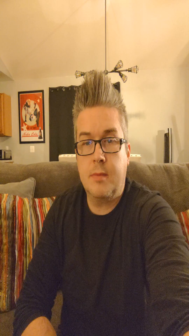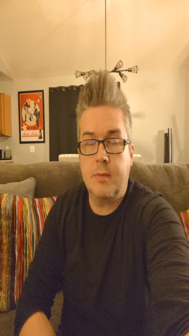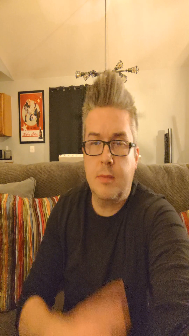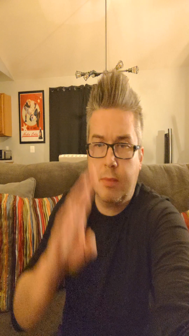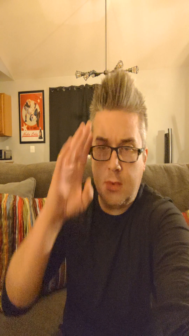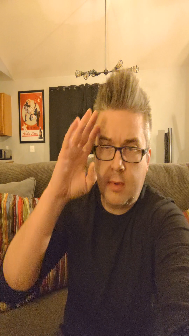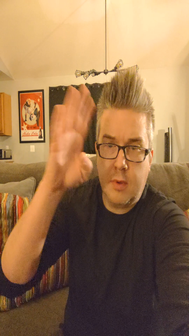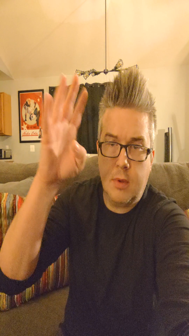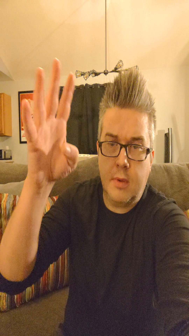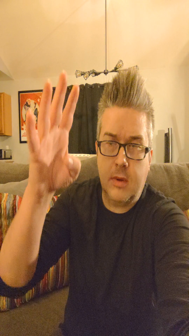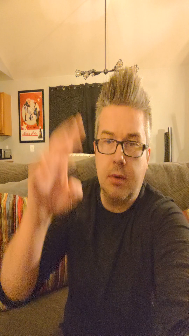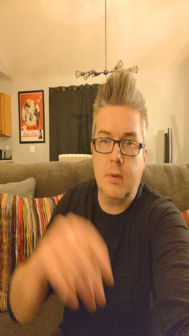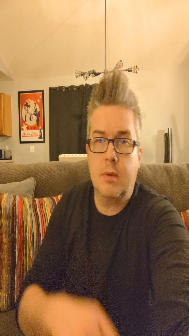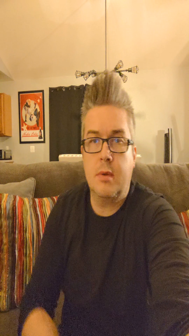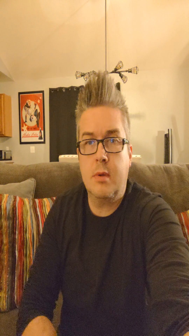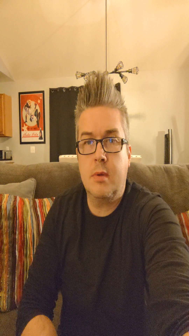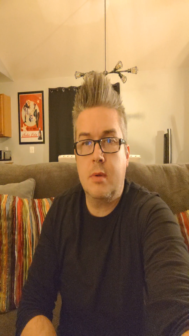pretend